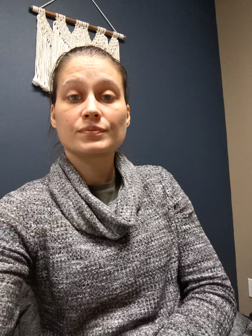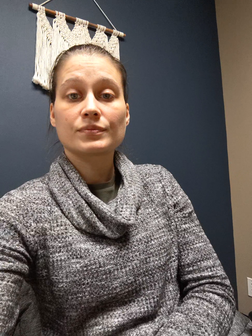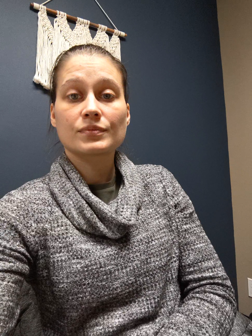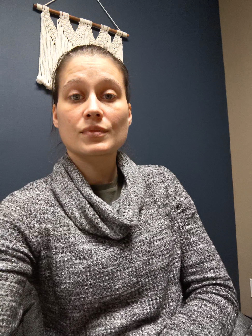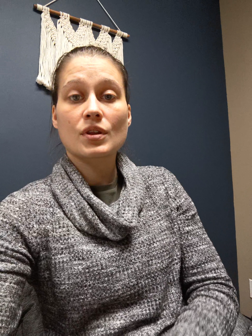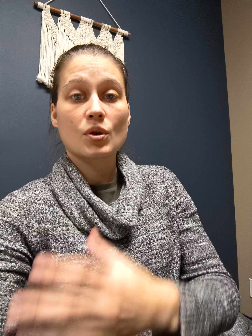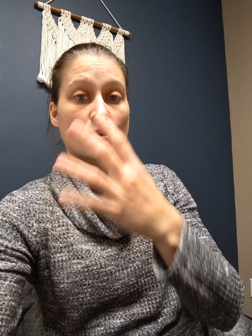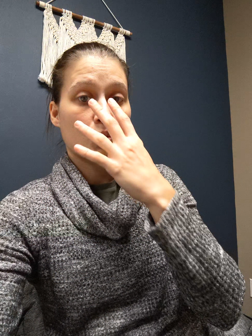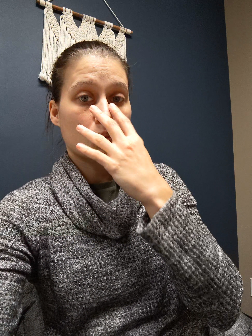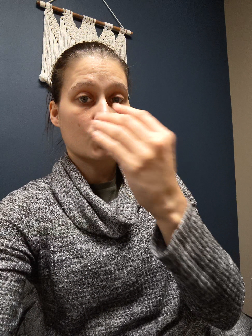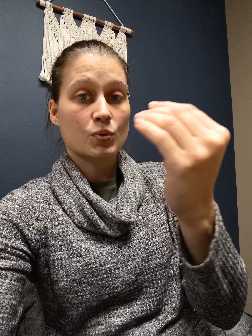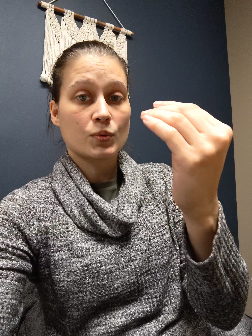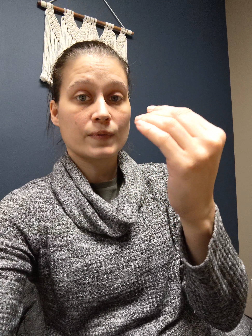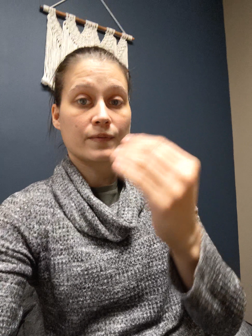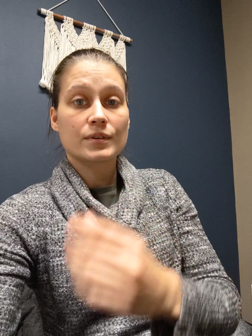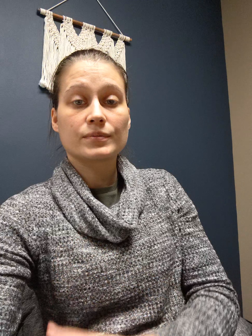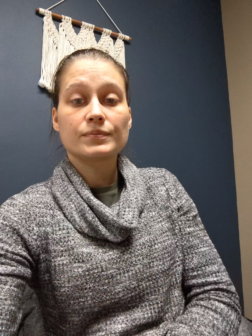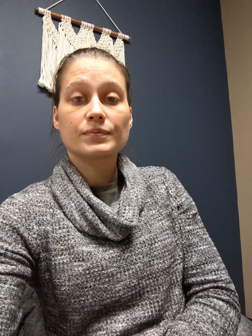wolf